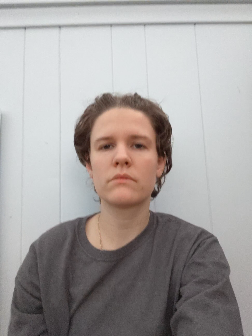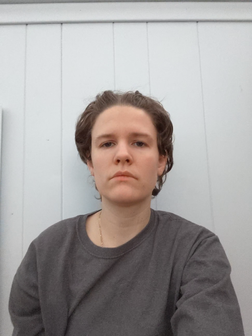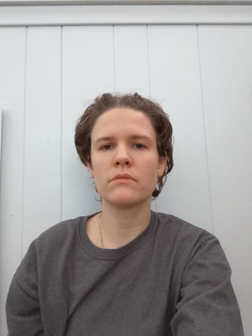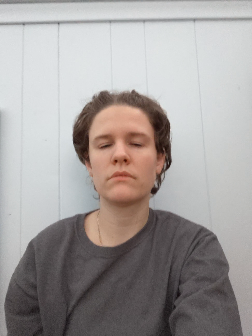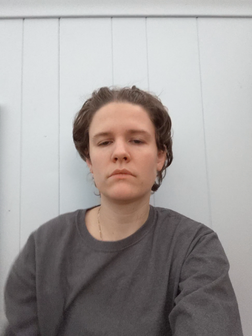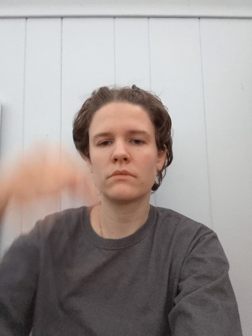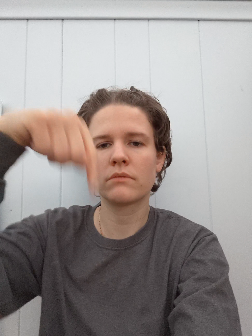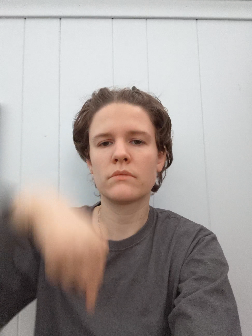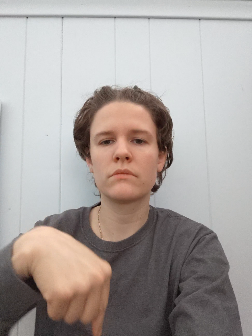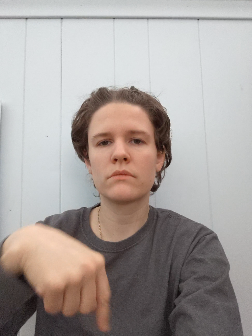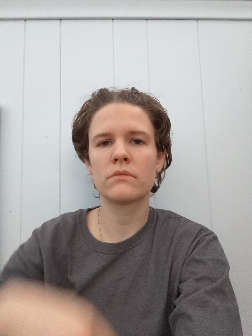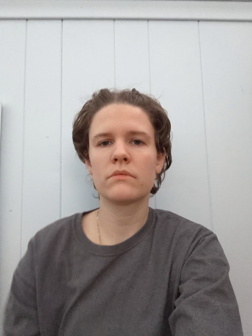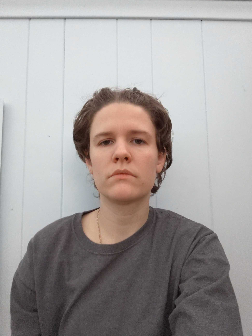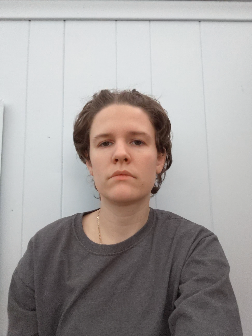down